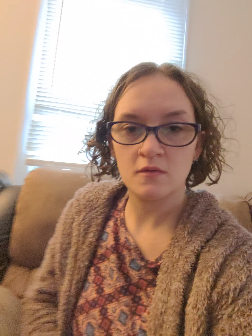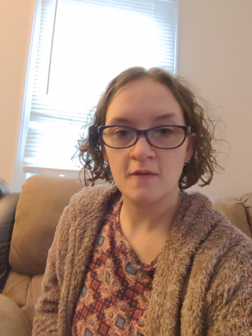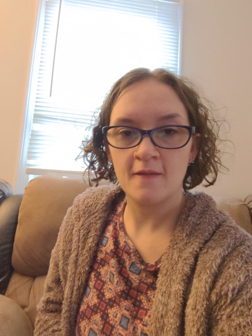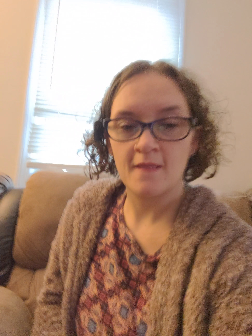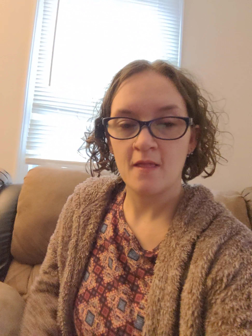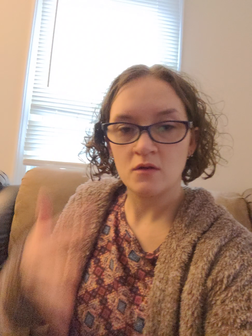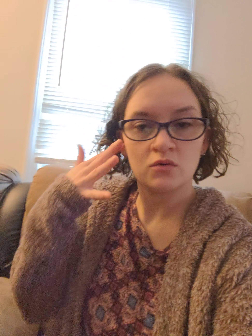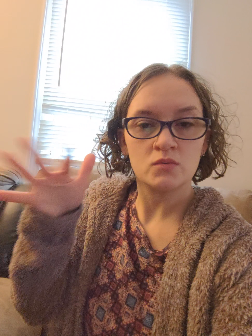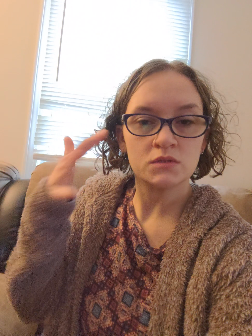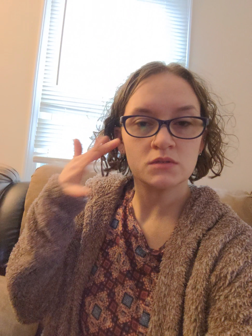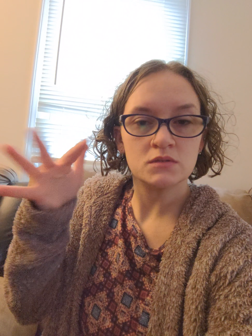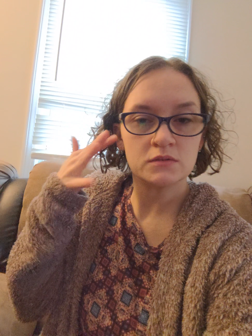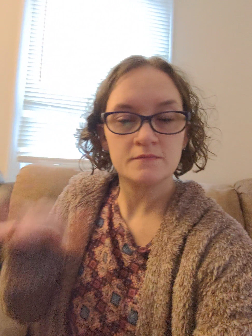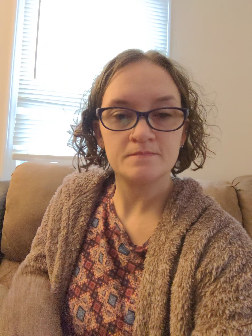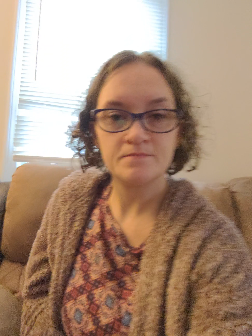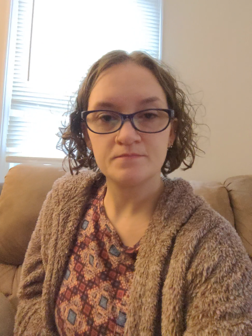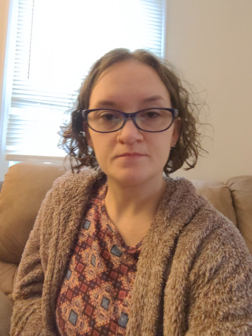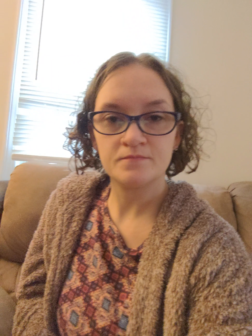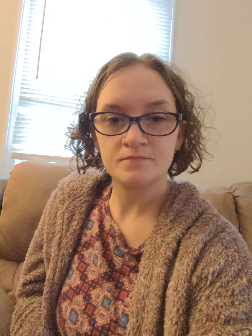noisy